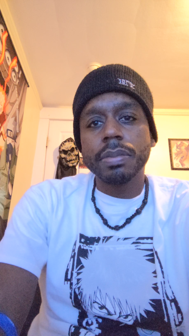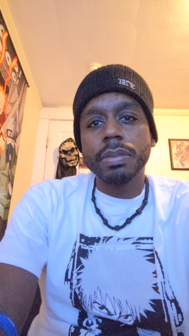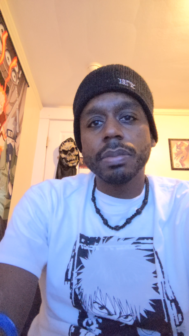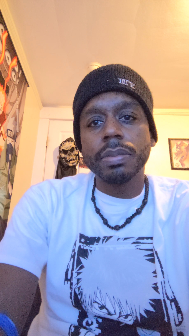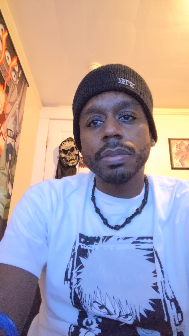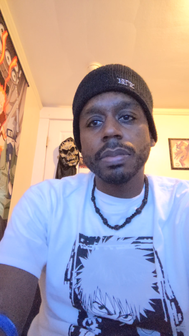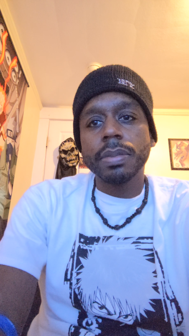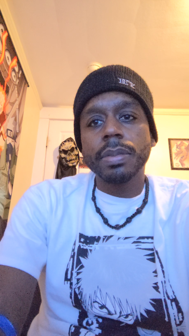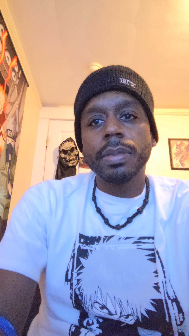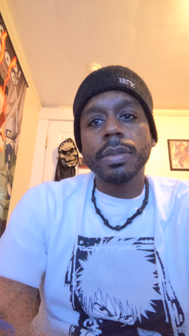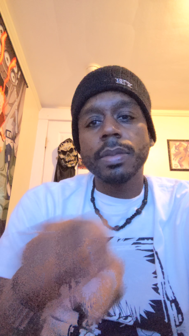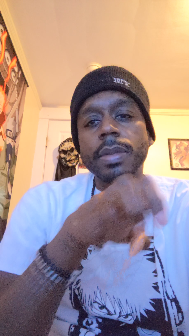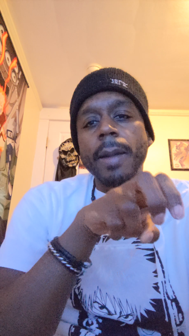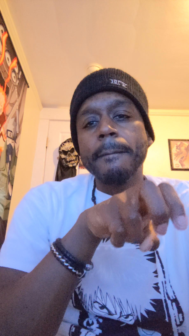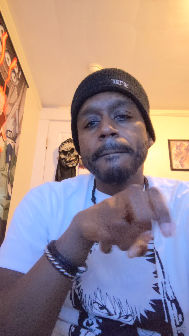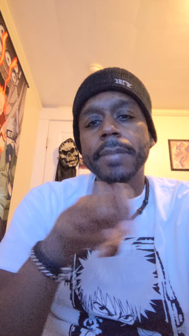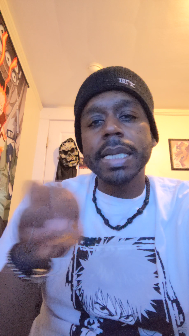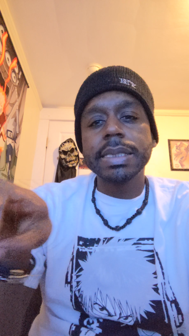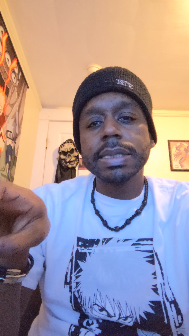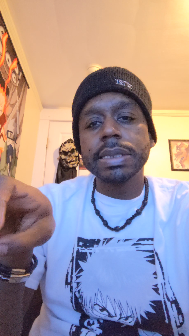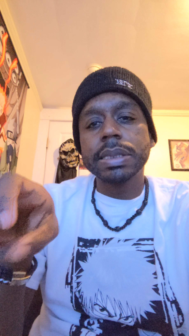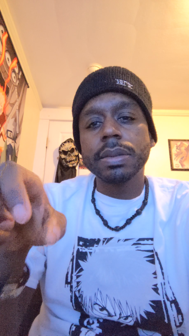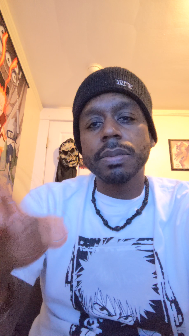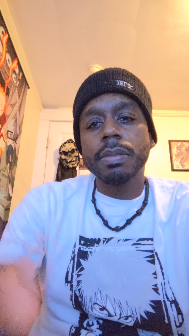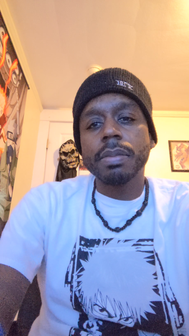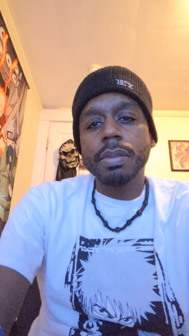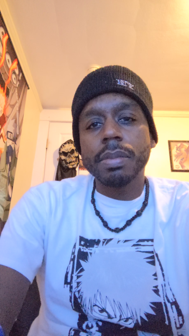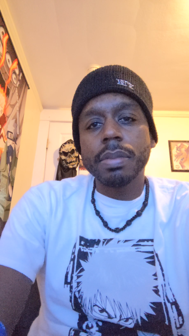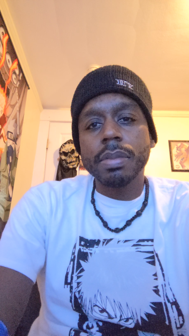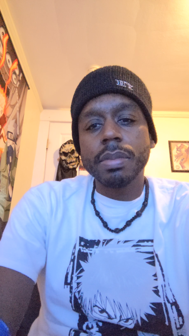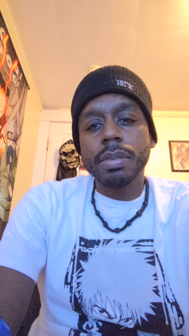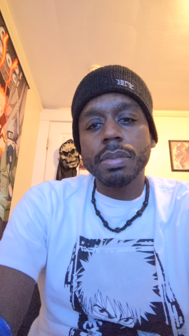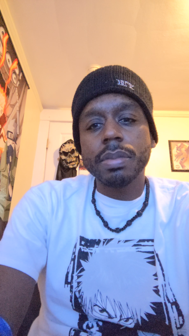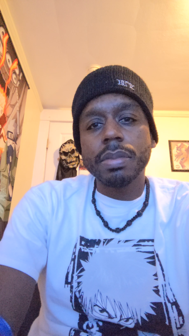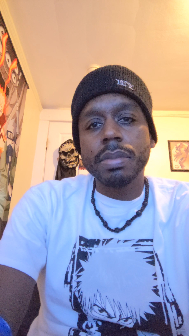bench